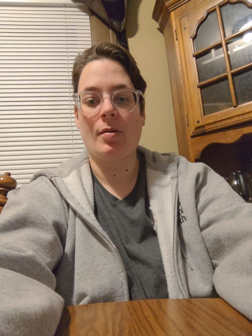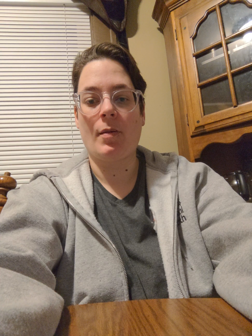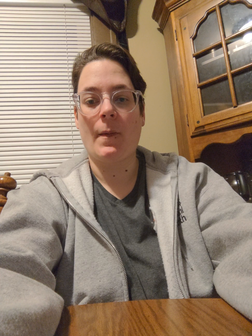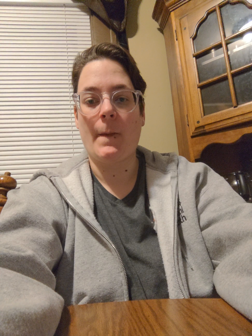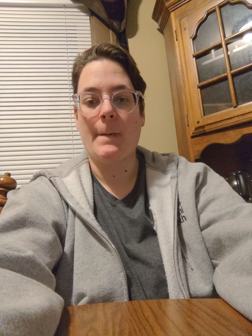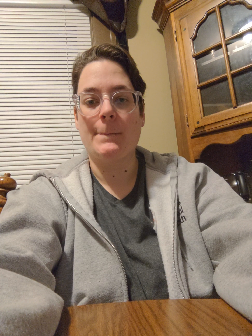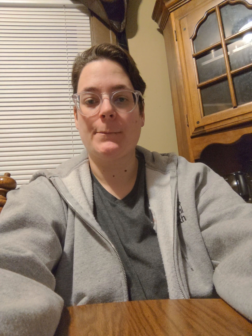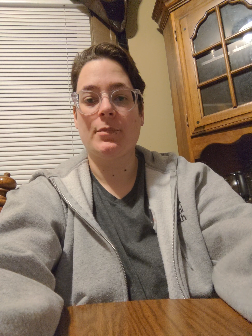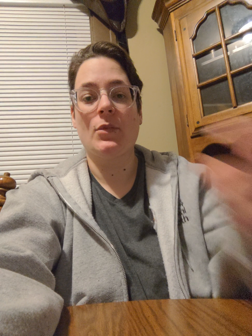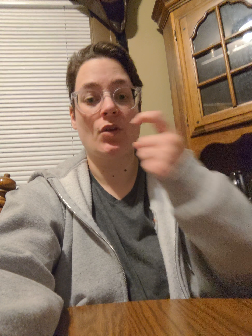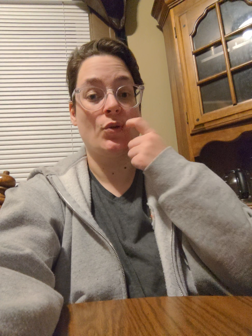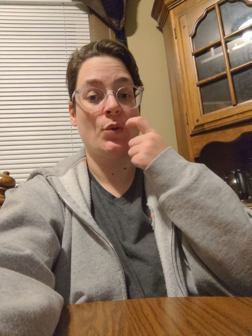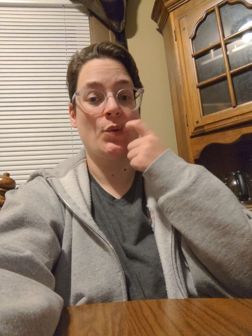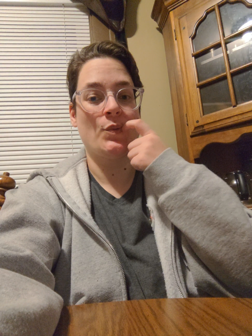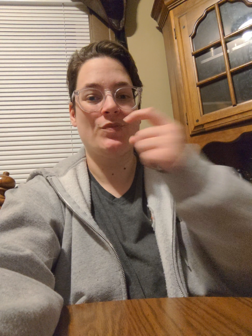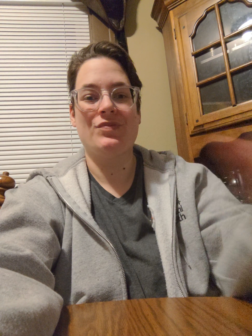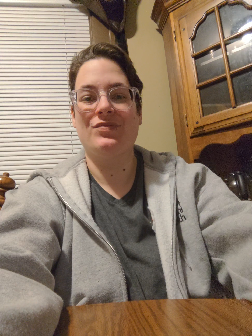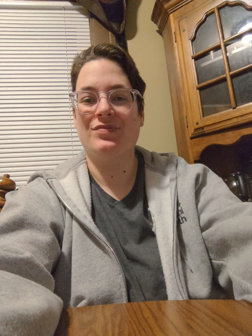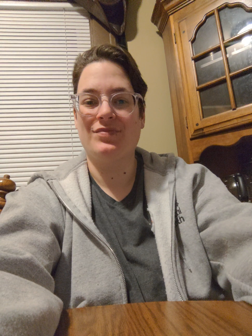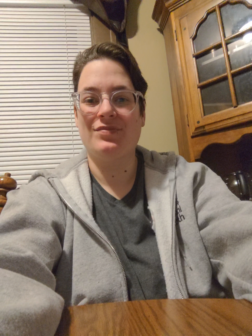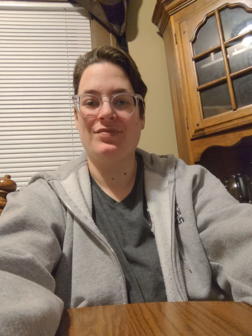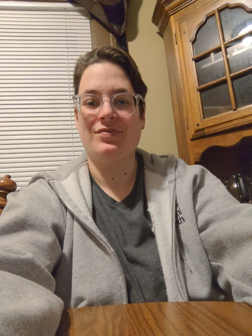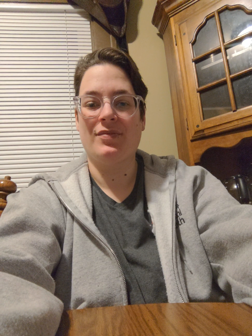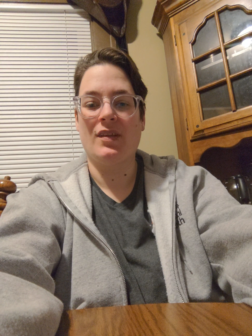tooth